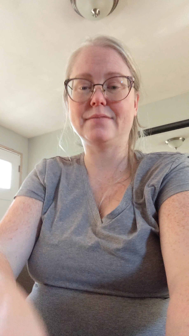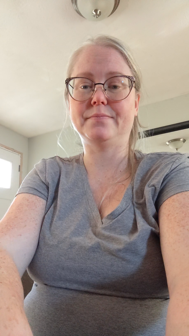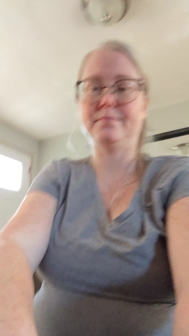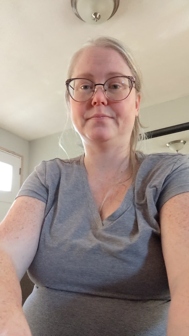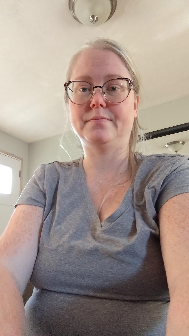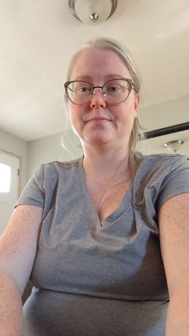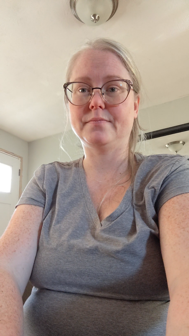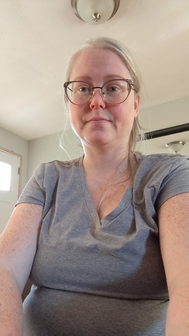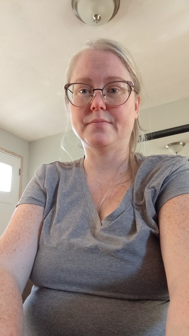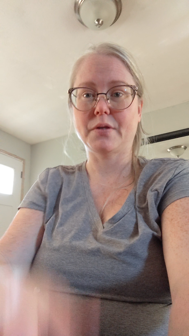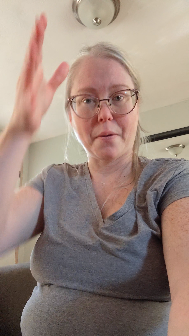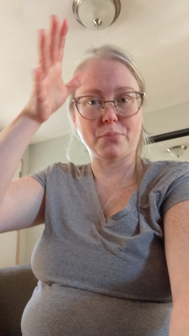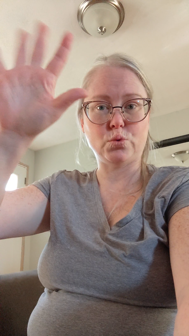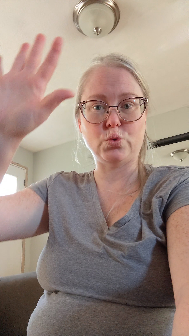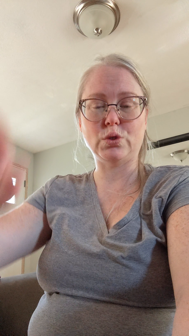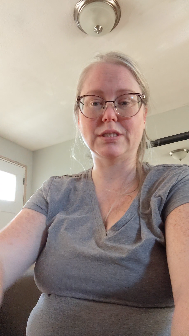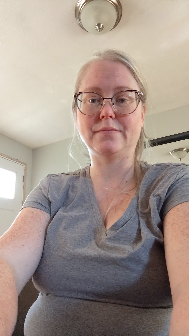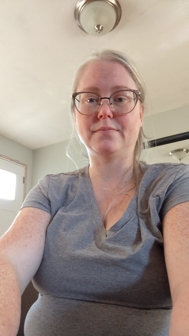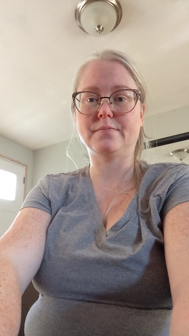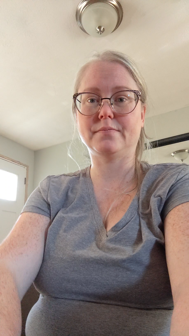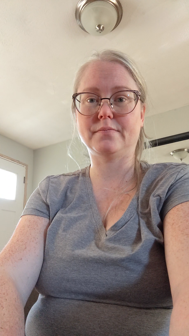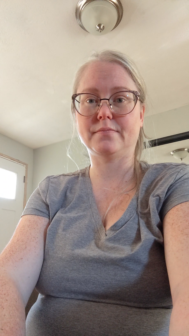moose